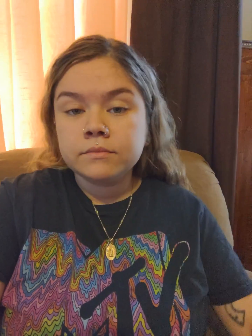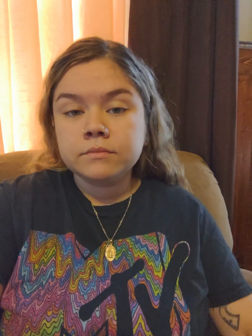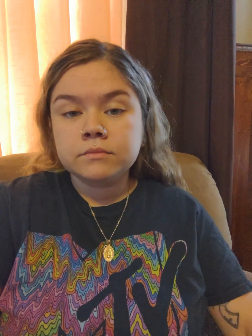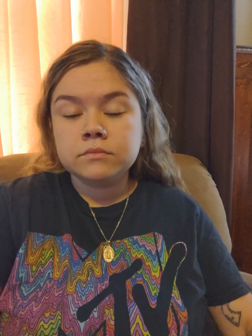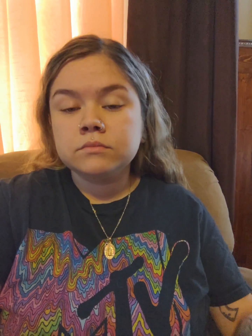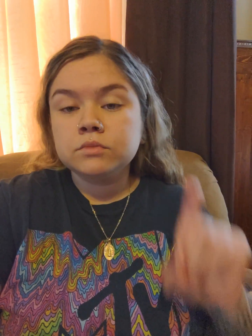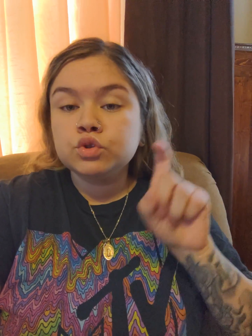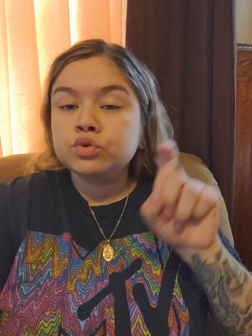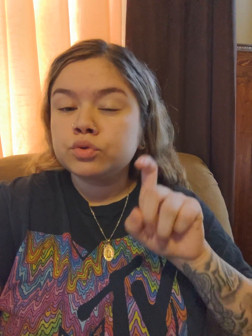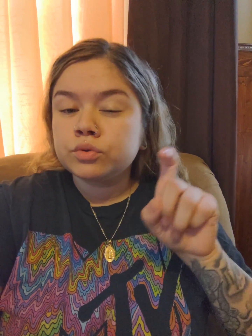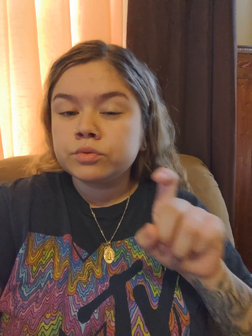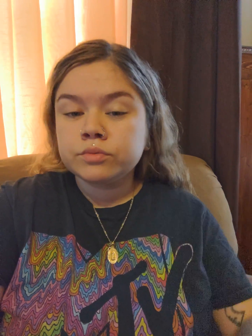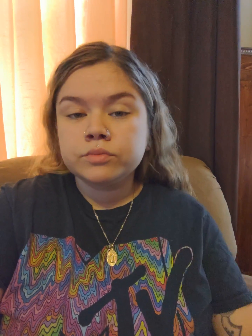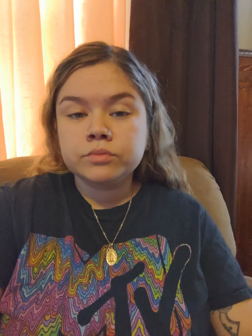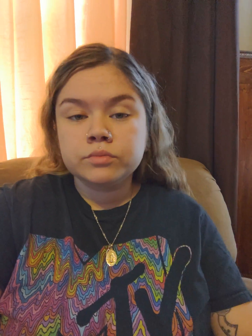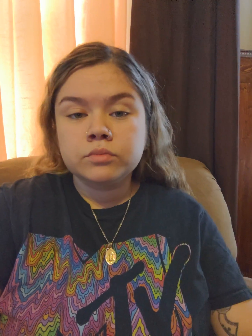should